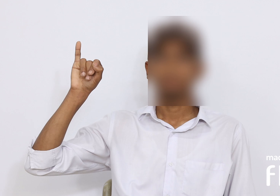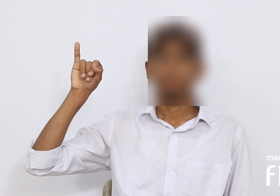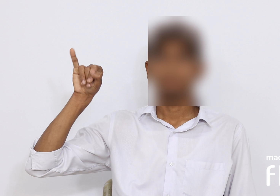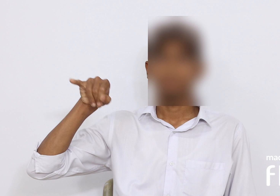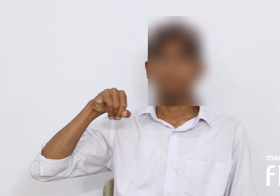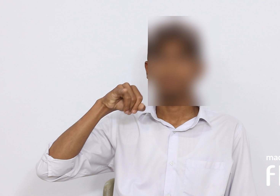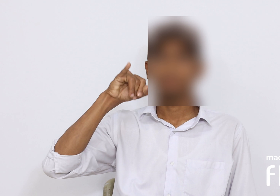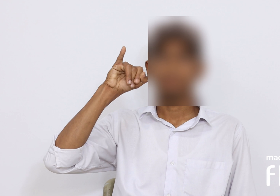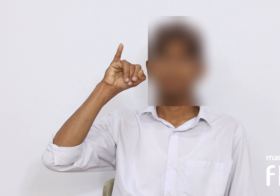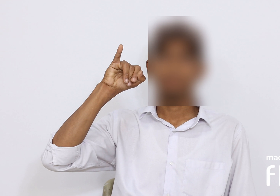ج